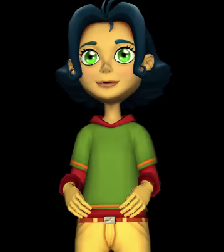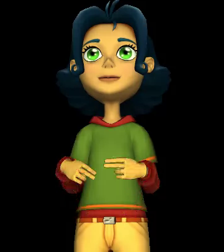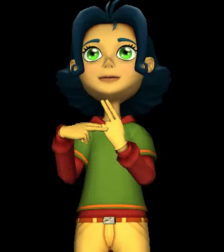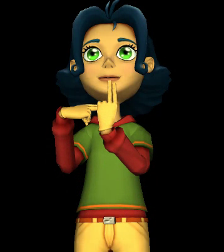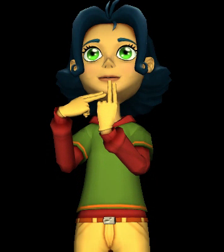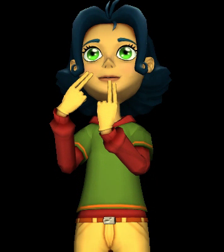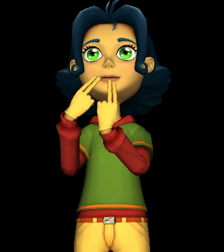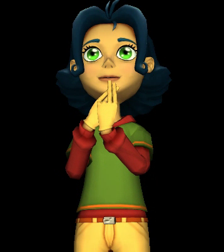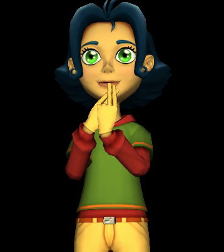يجيب